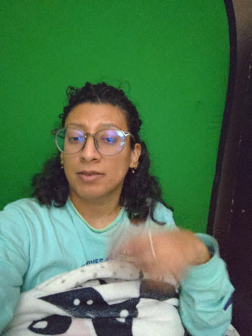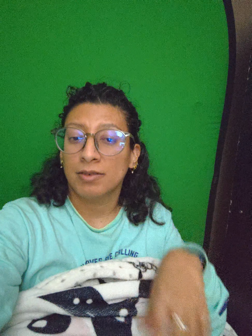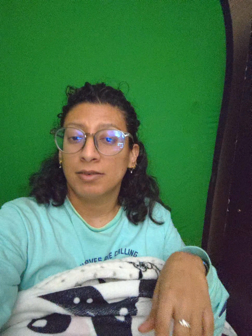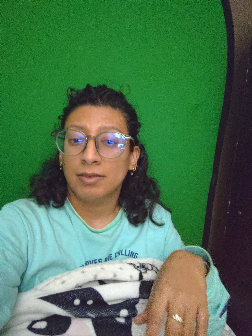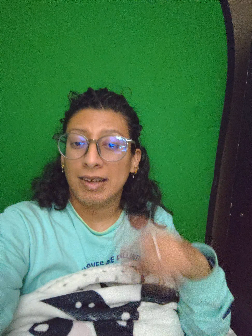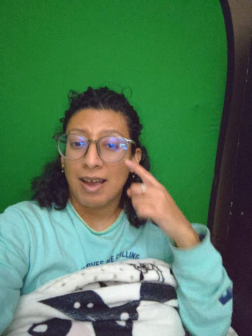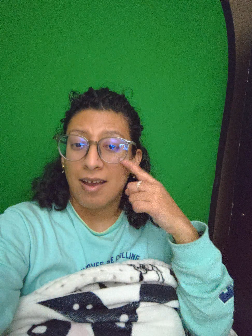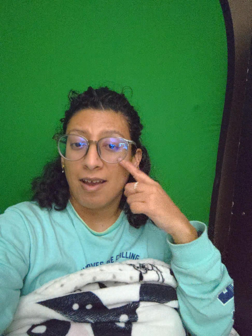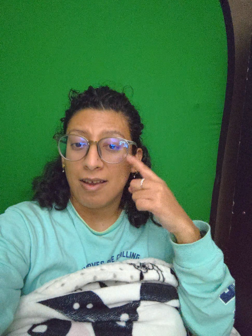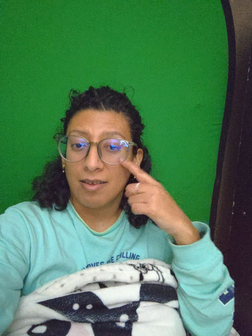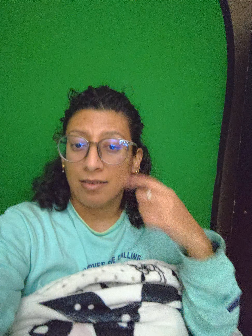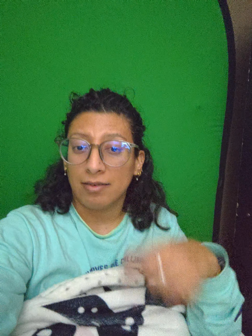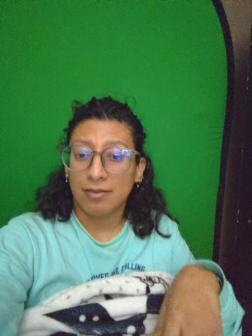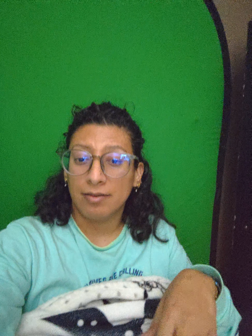eye